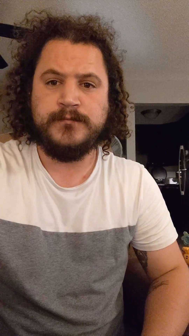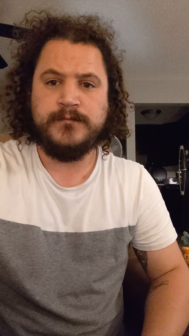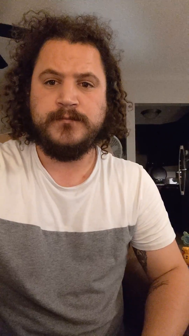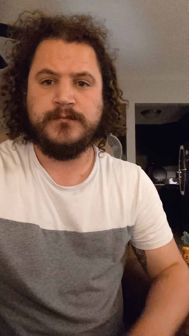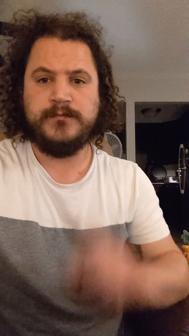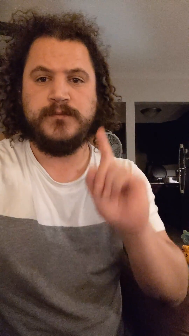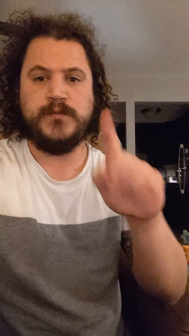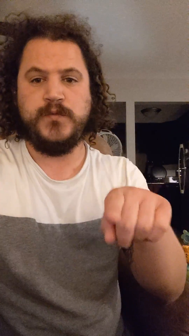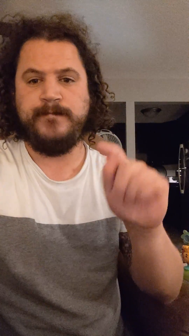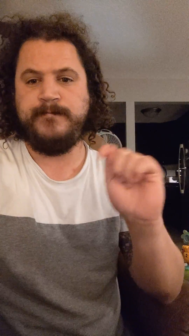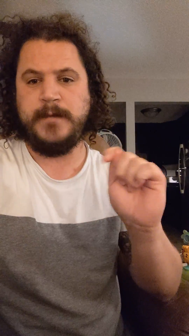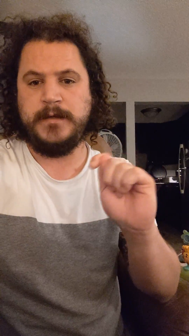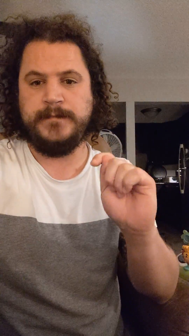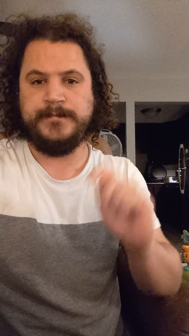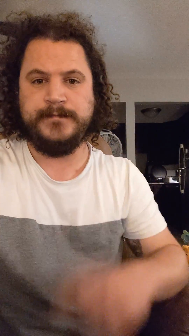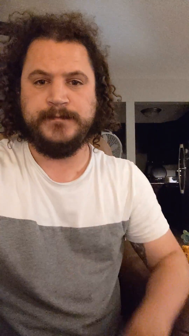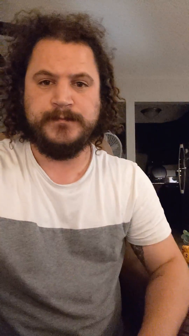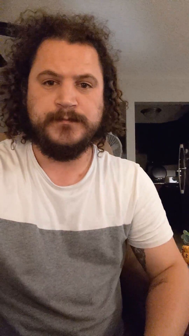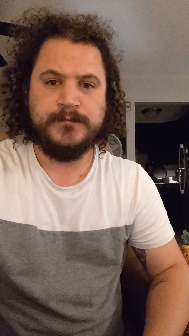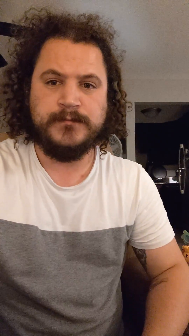go potty